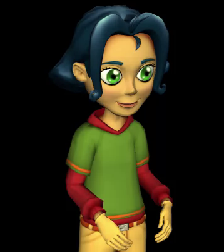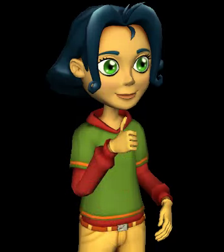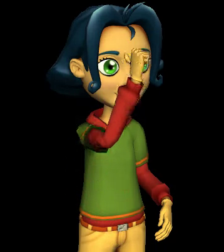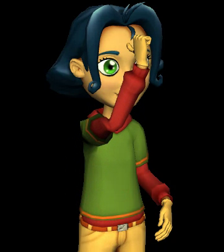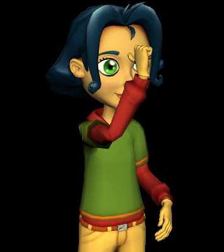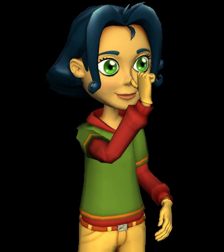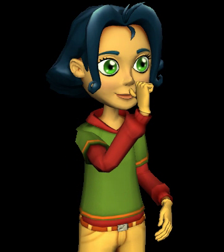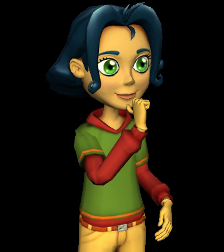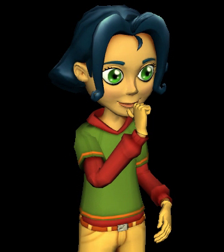متحف